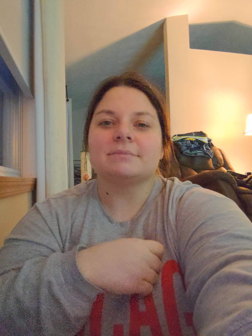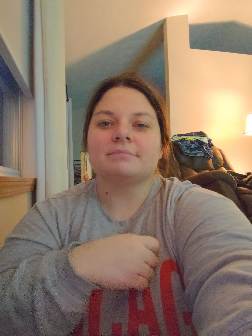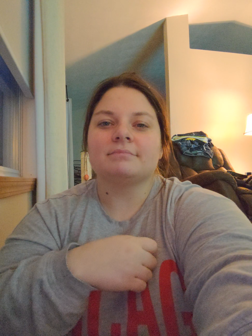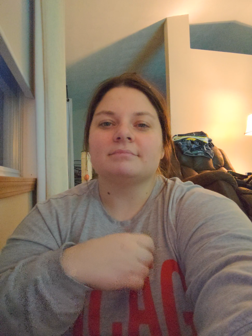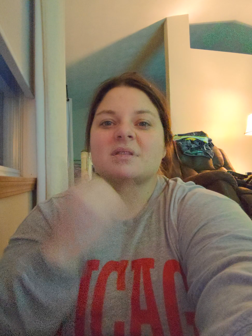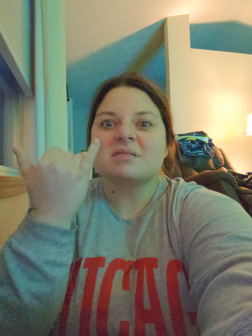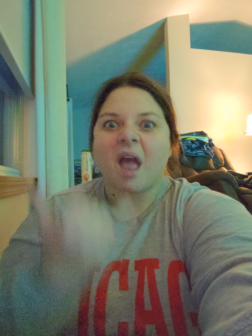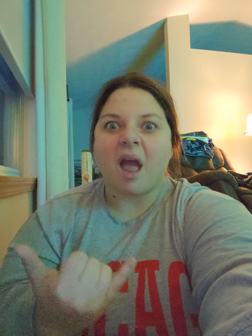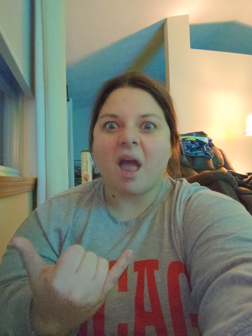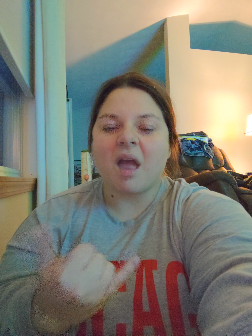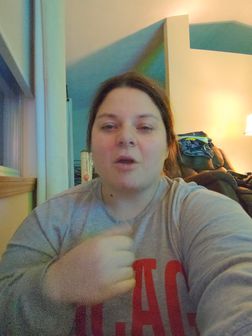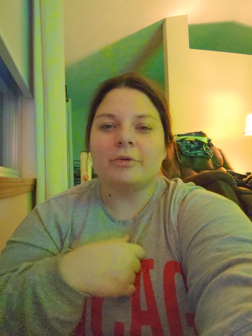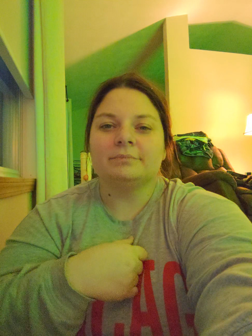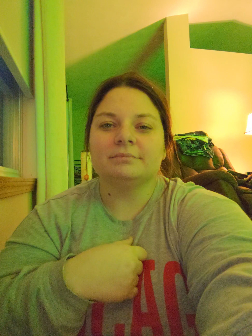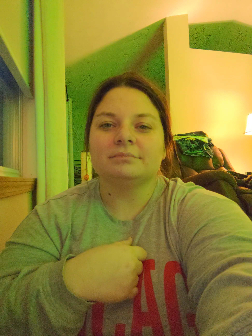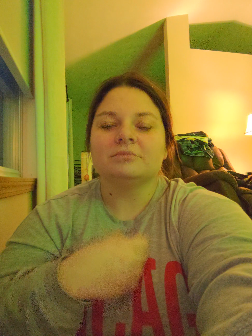now